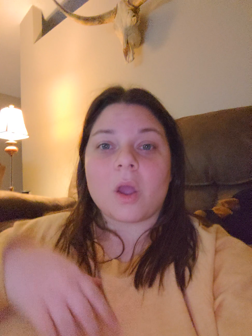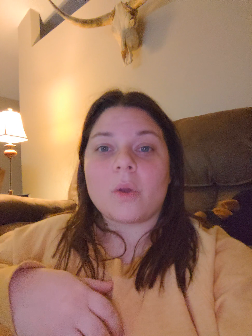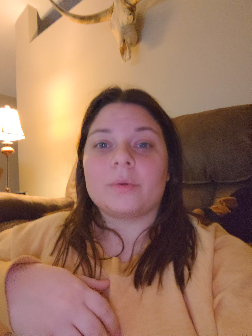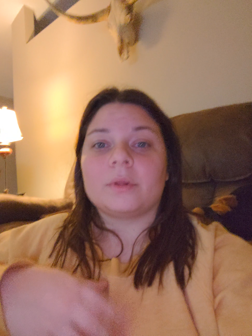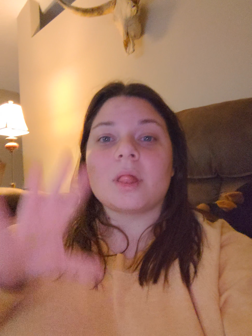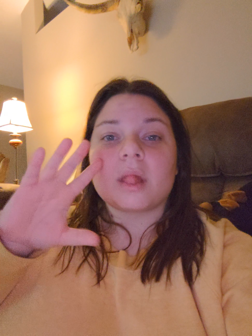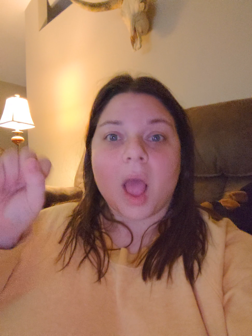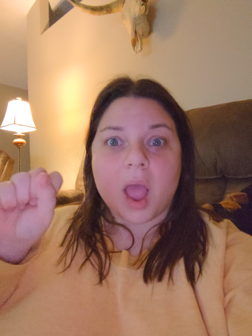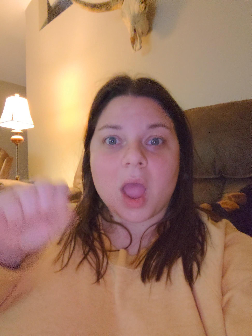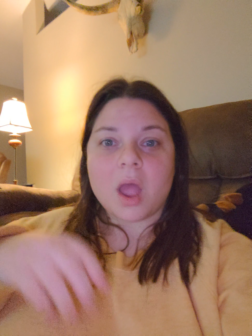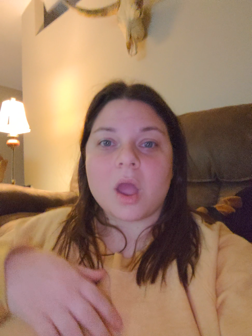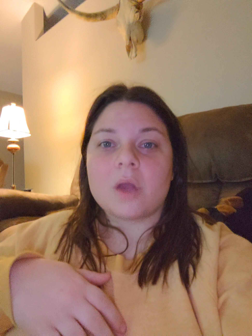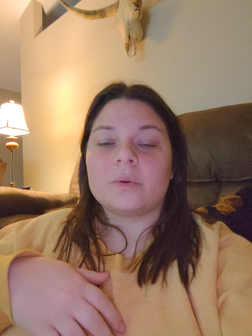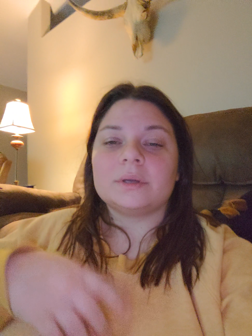loud